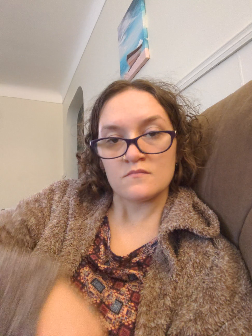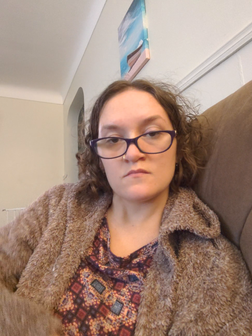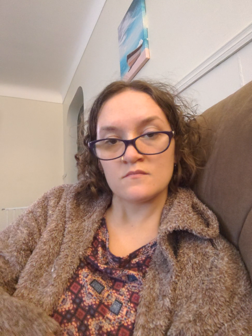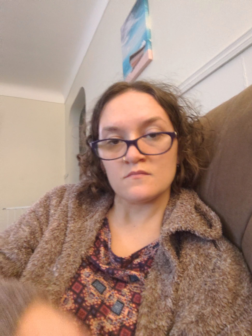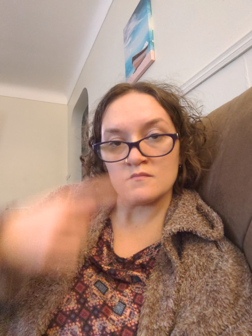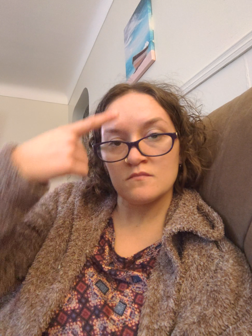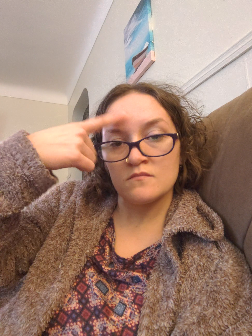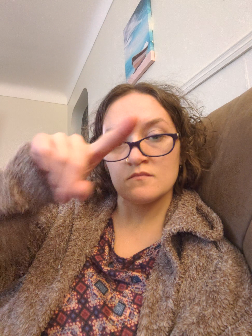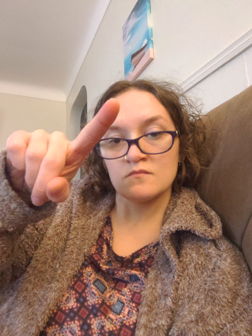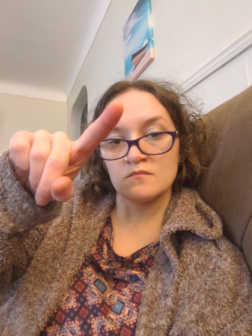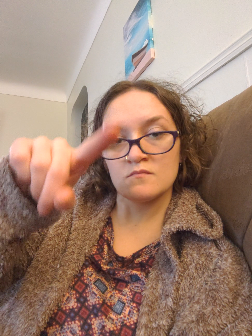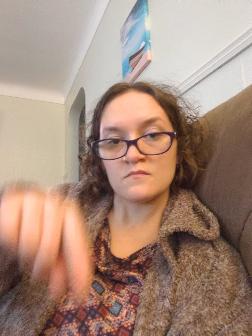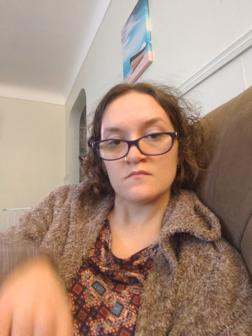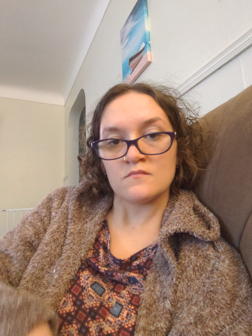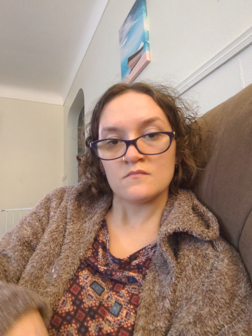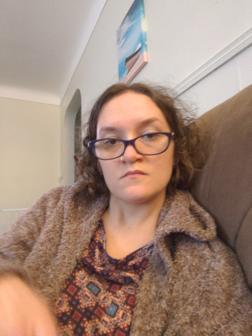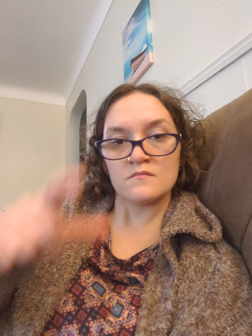for